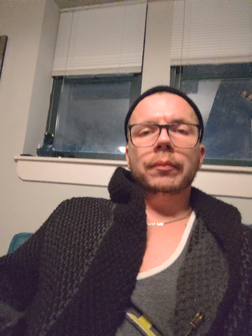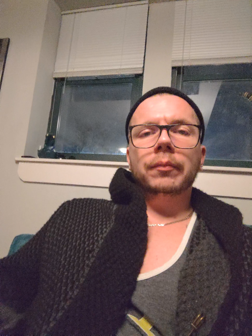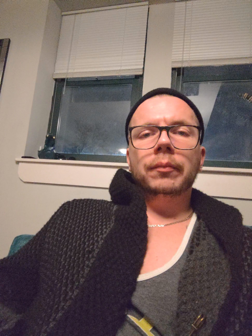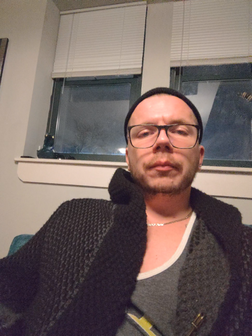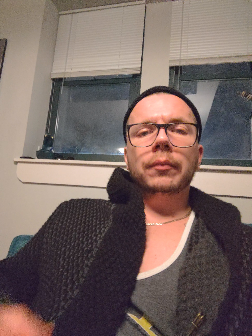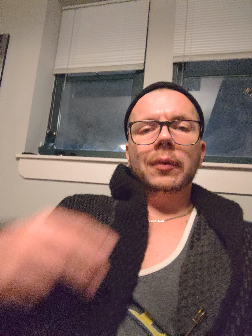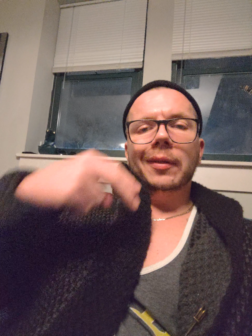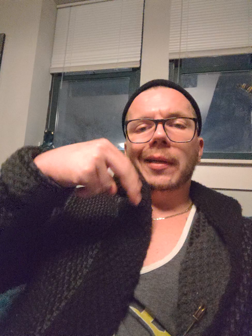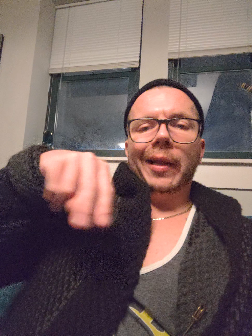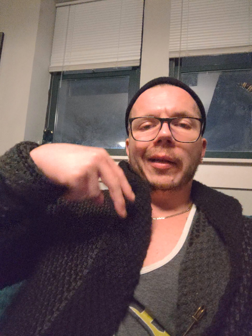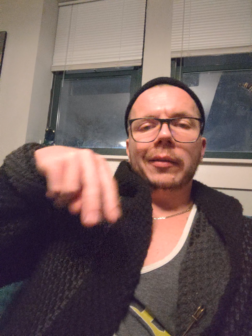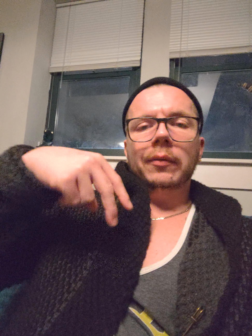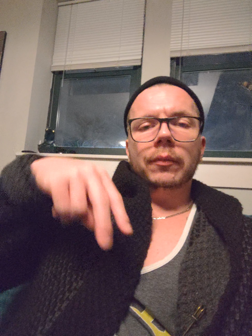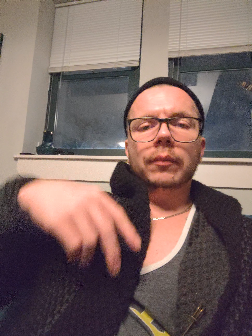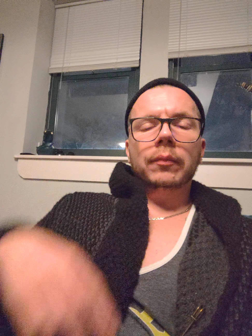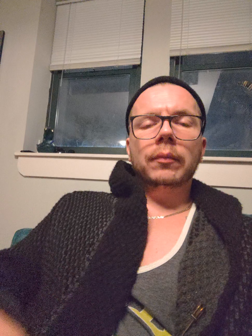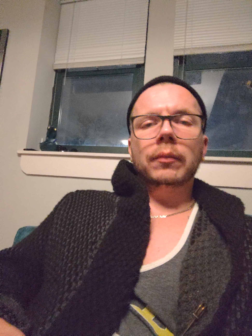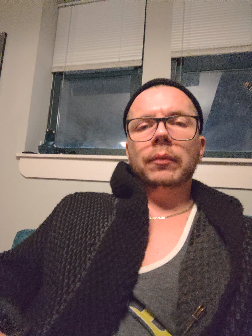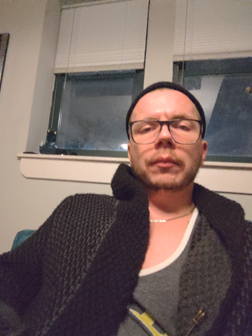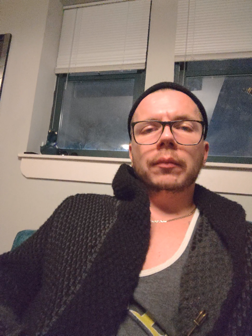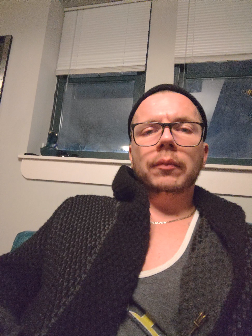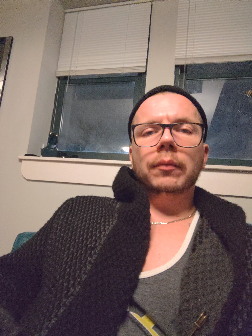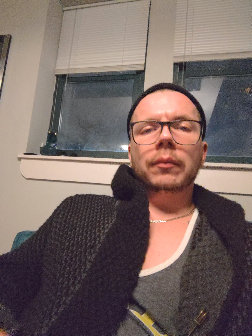dance